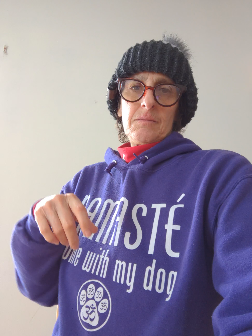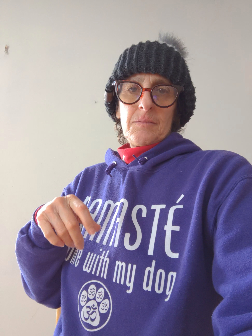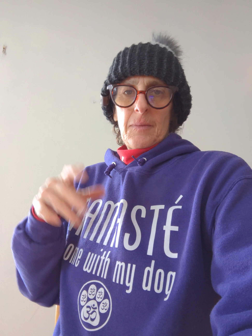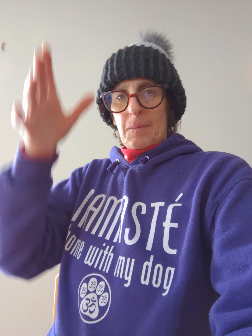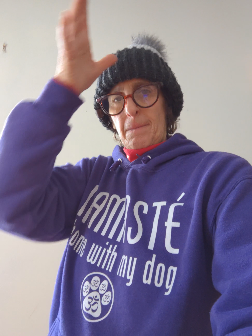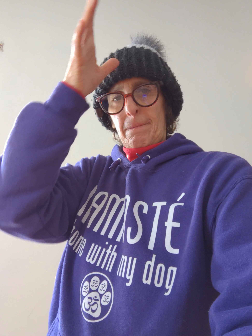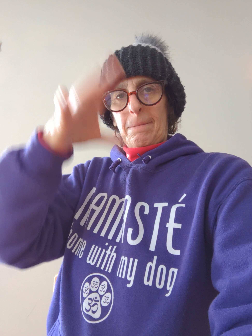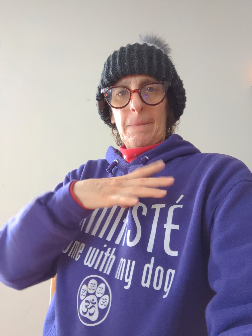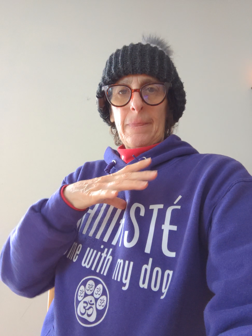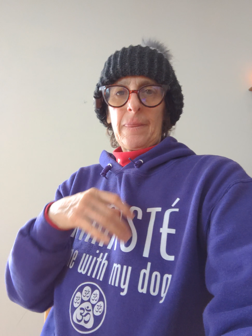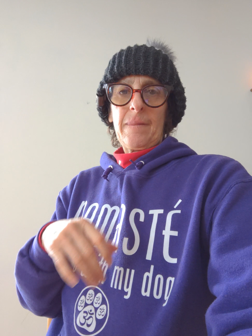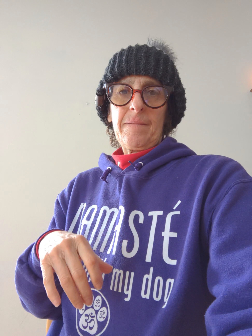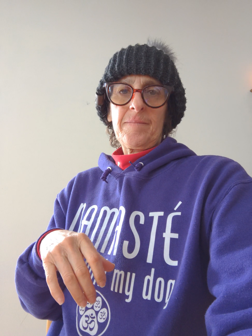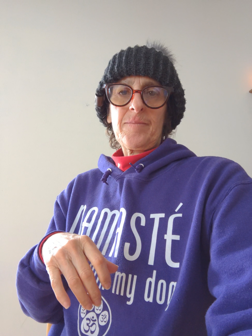man